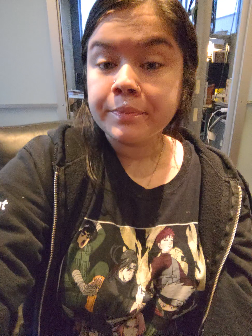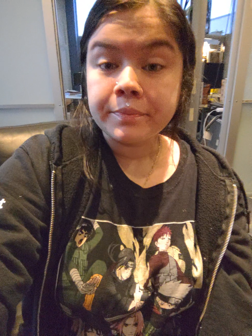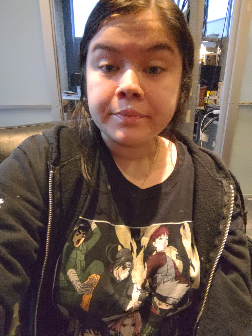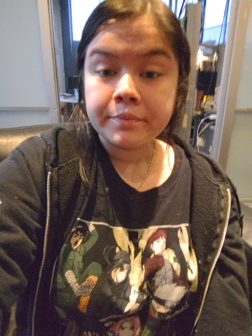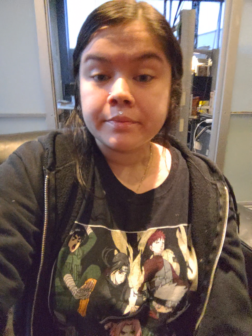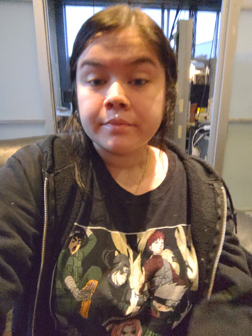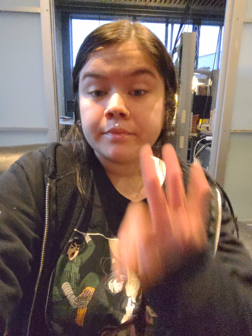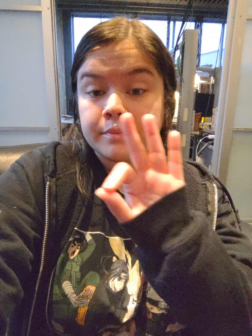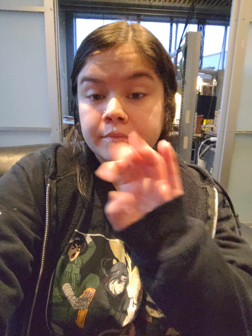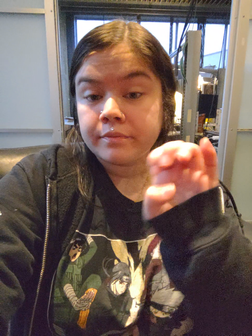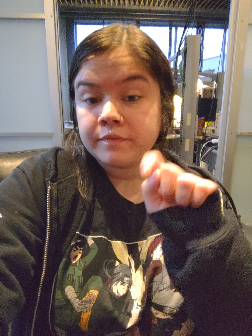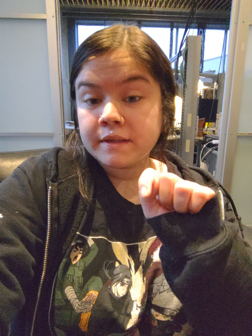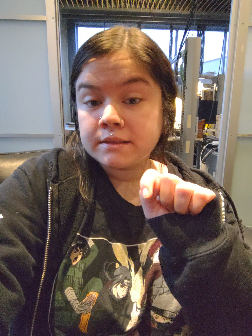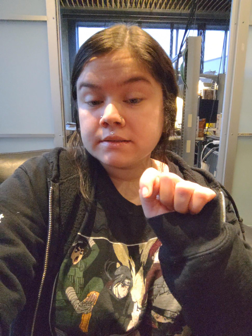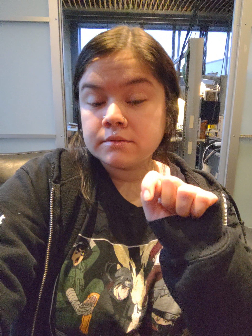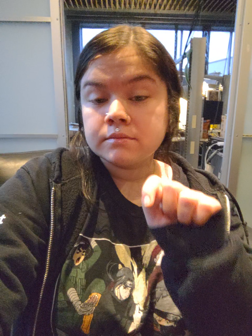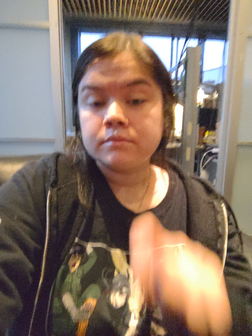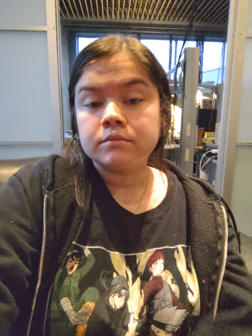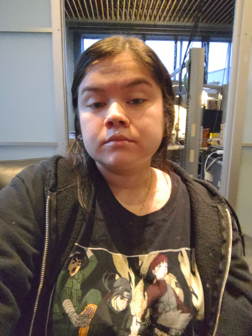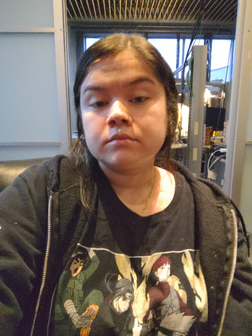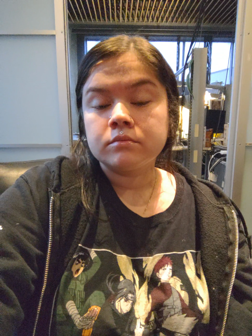feet